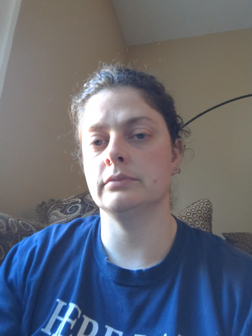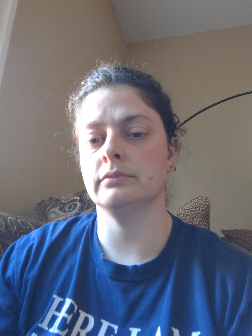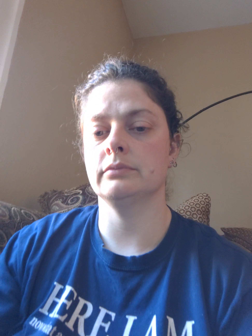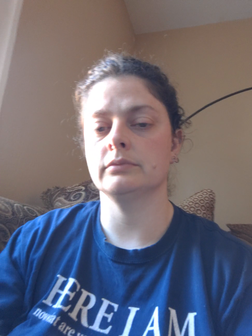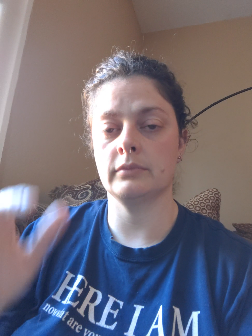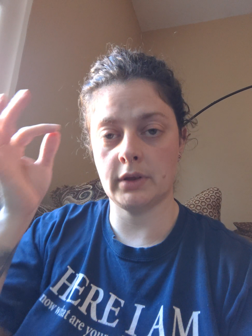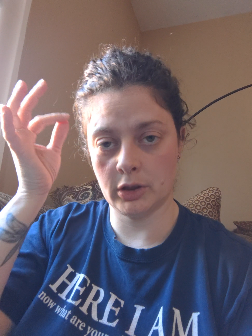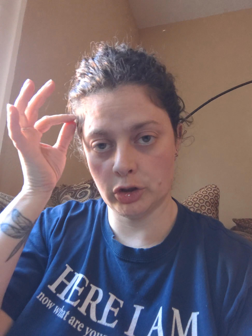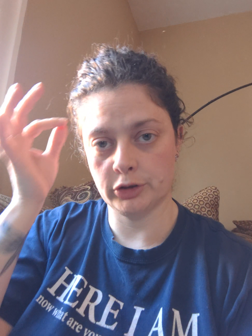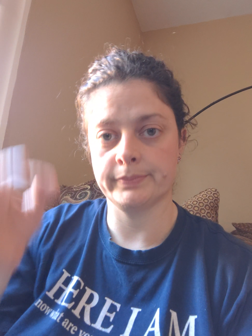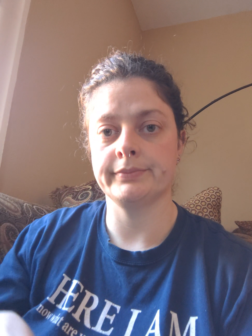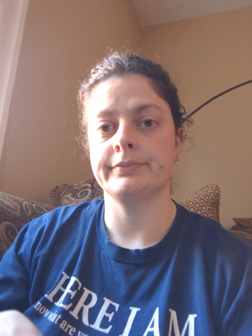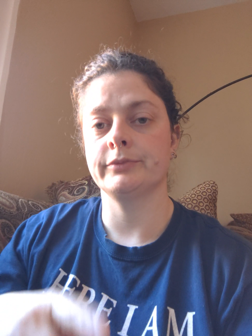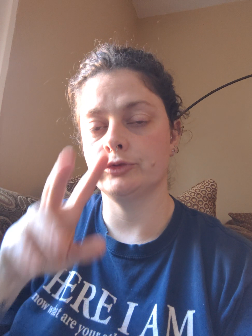hair